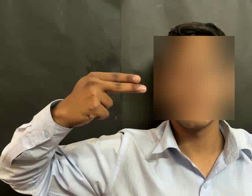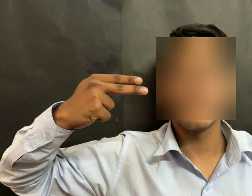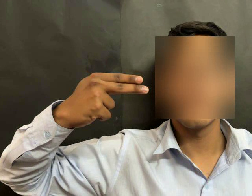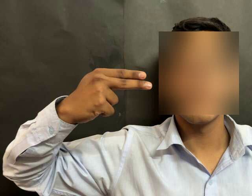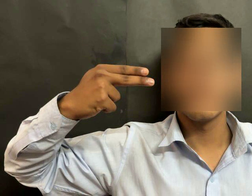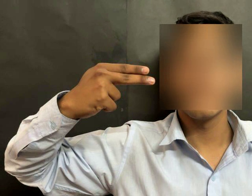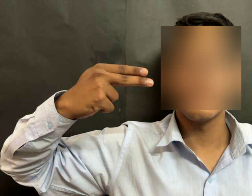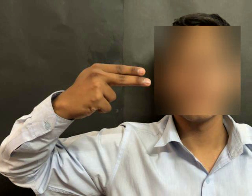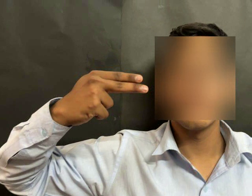H